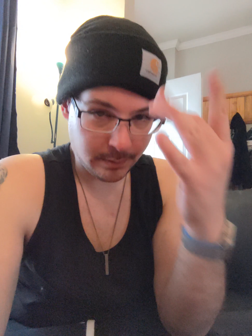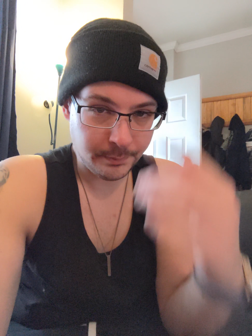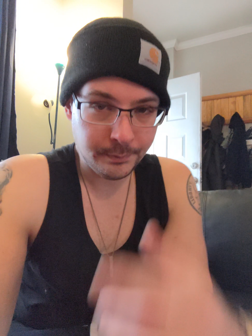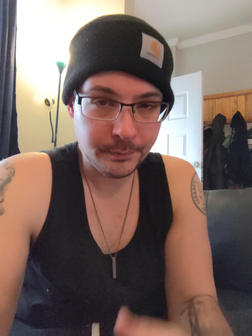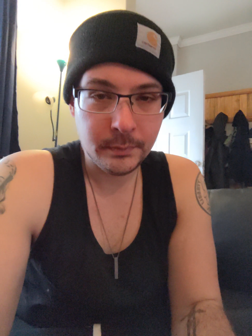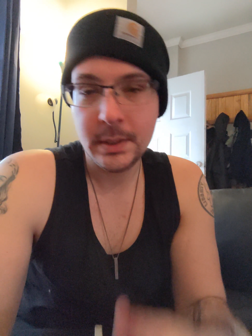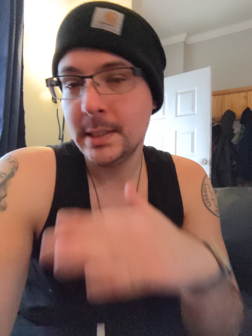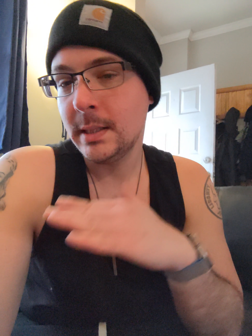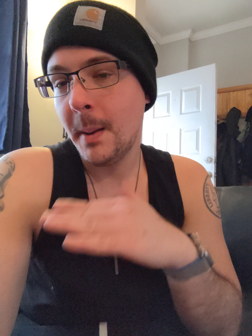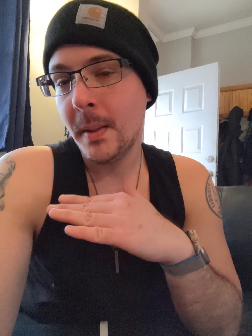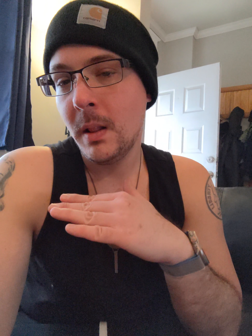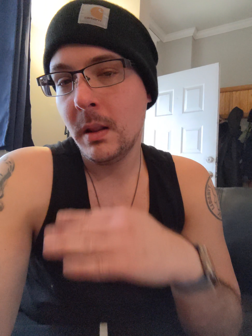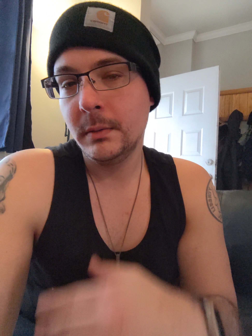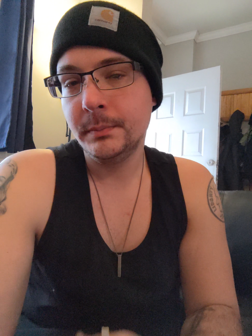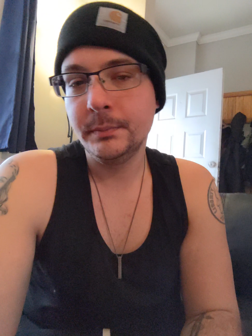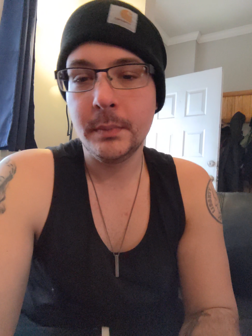table